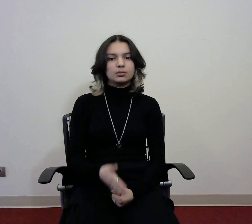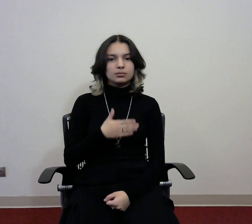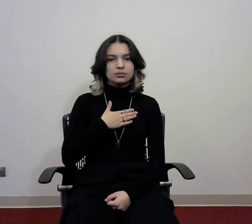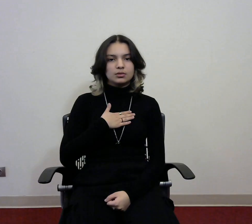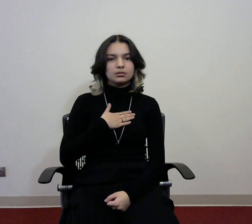mən